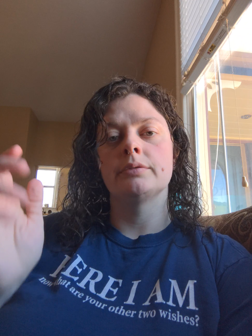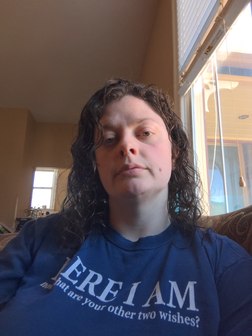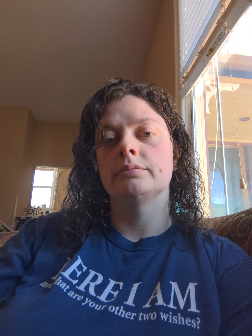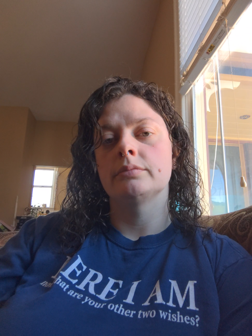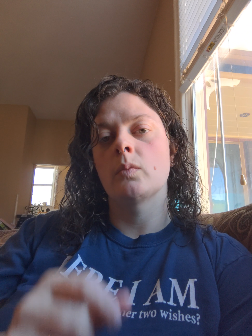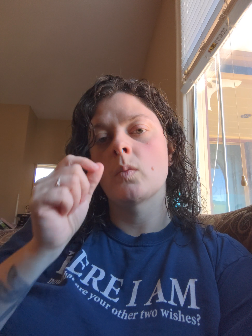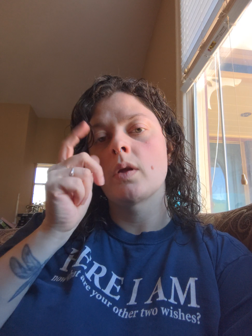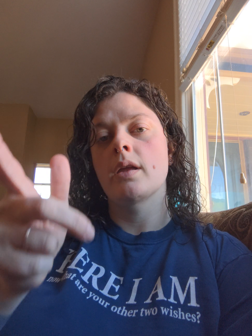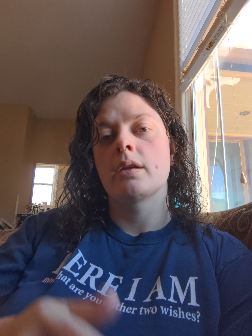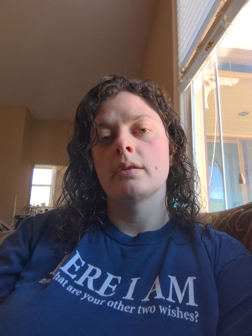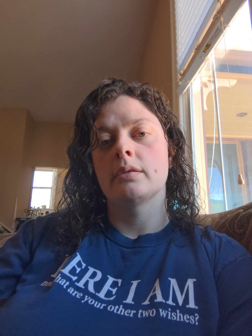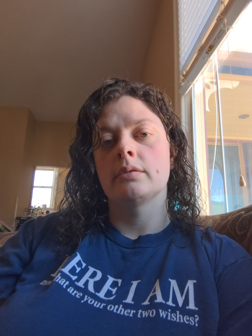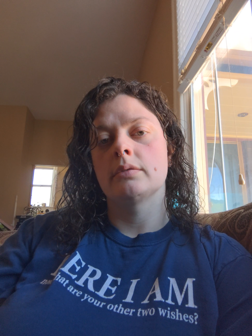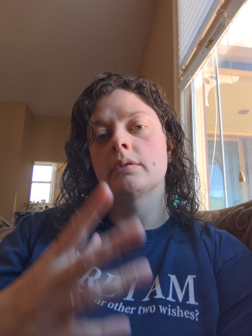awake